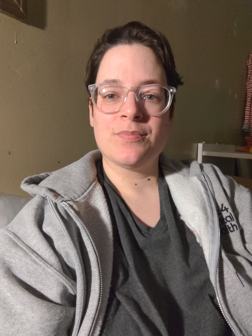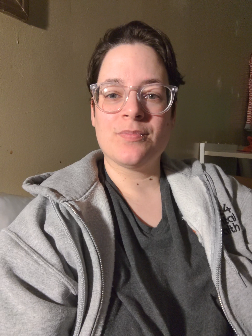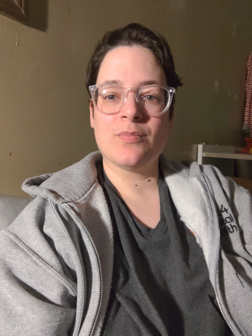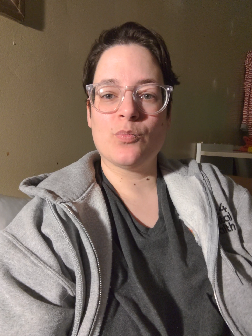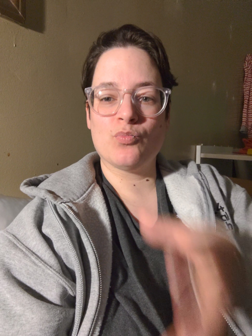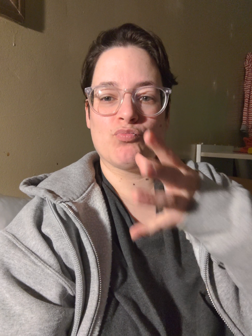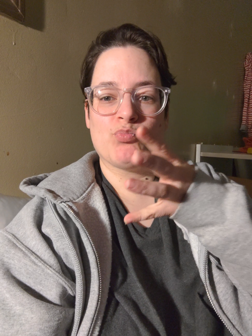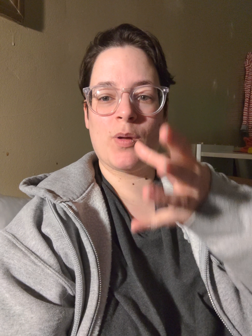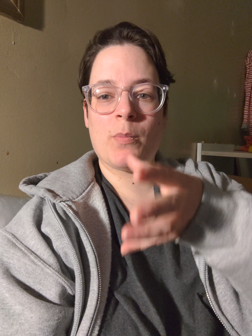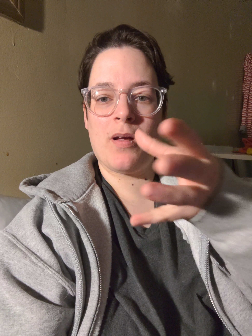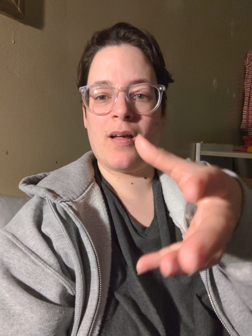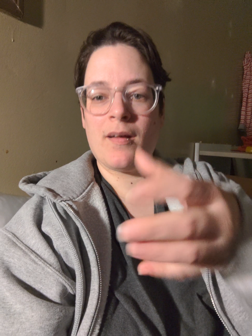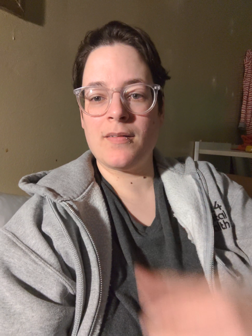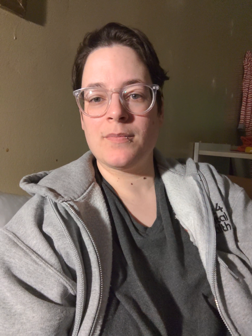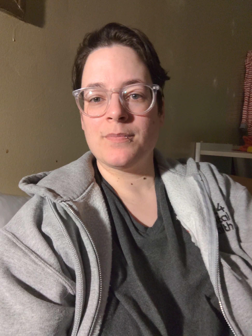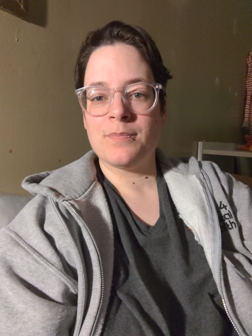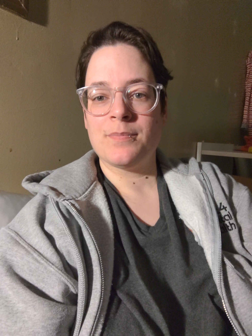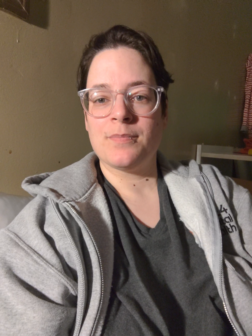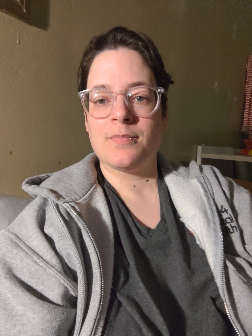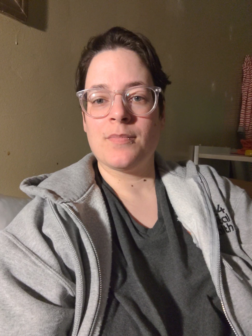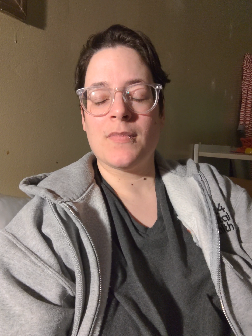grandma